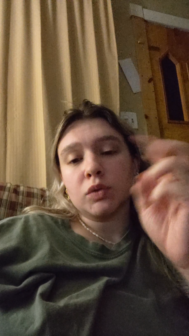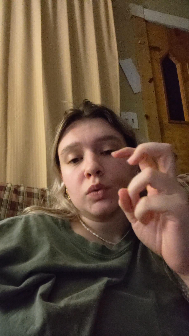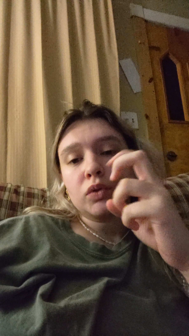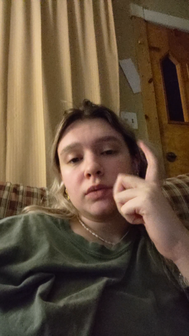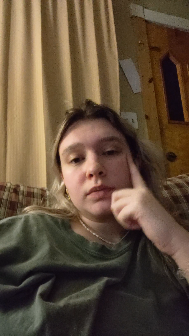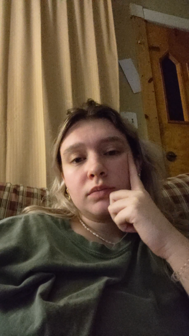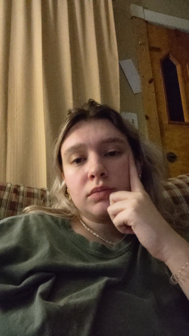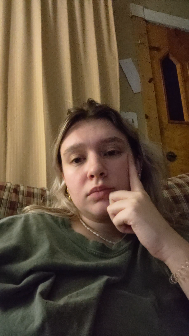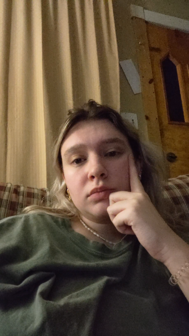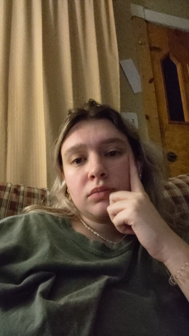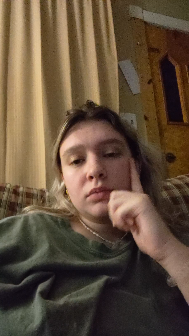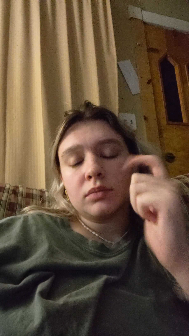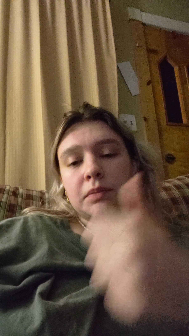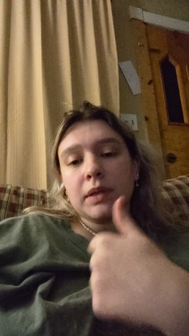basement